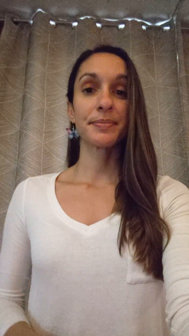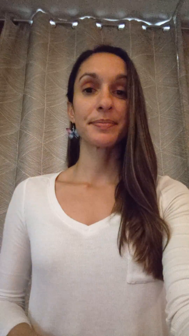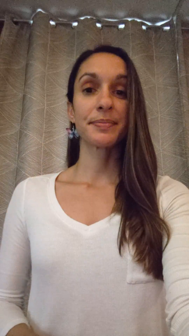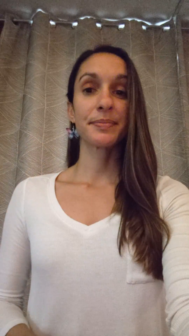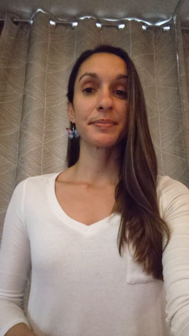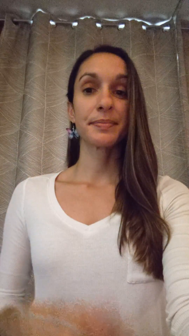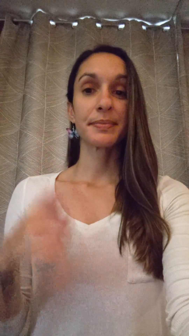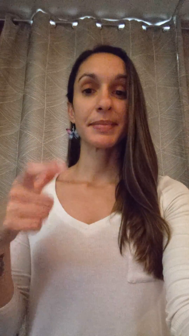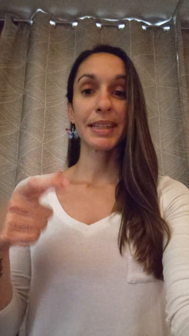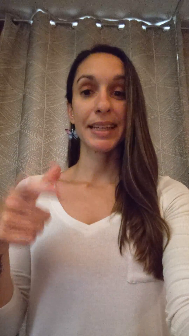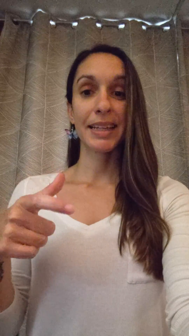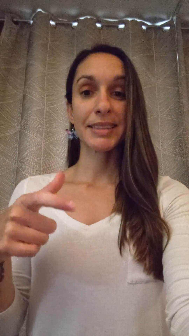plate